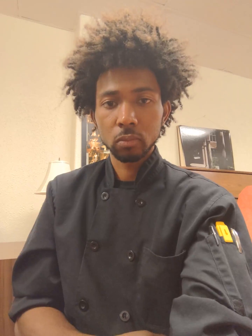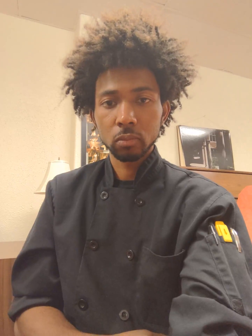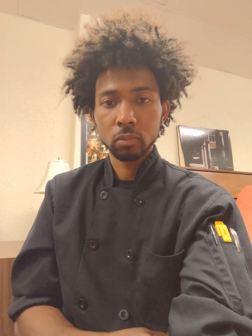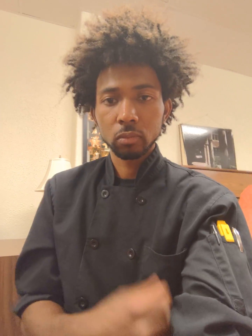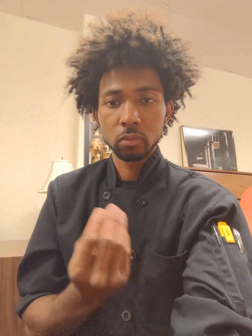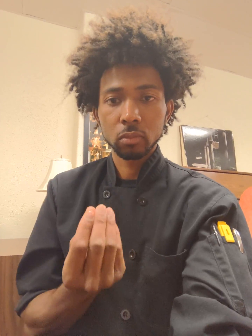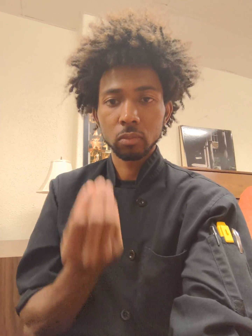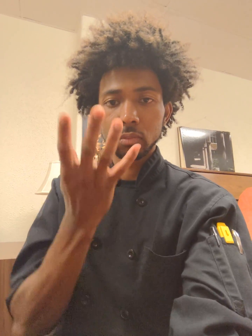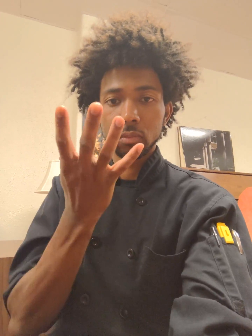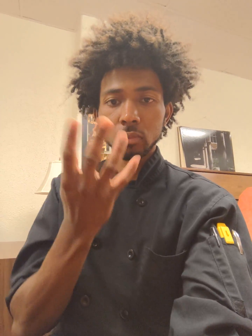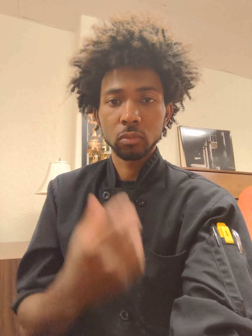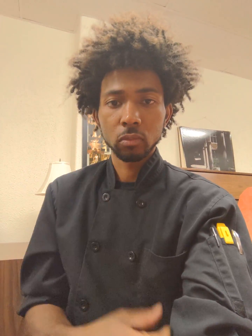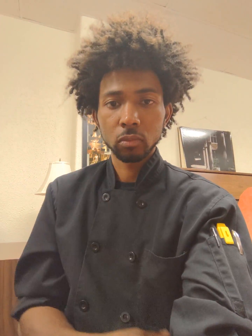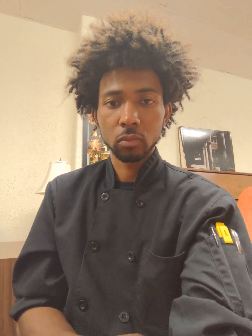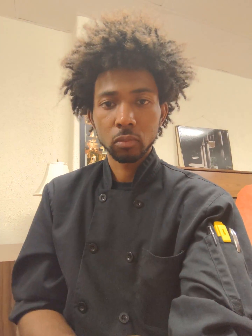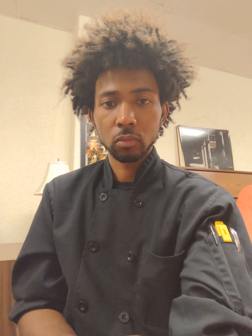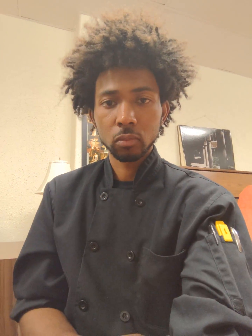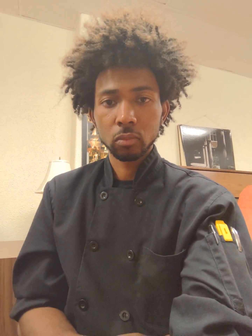plants